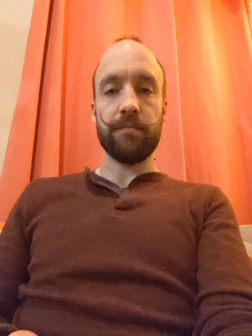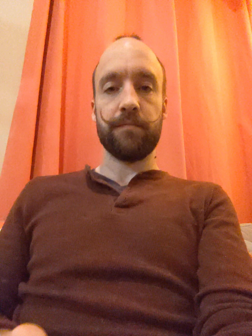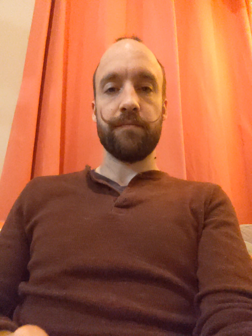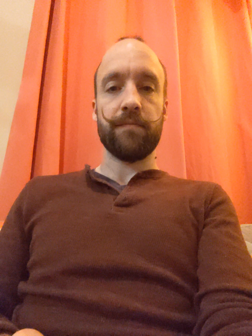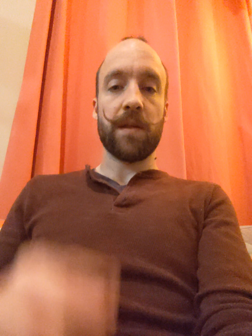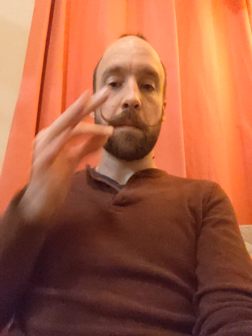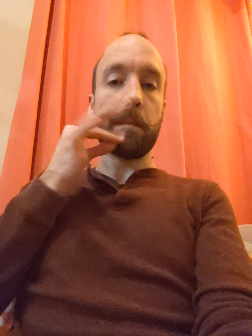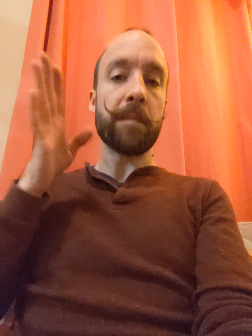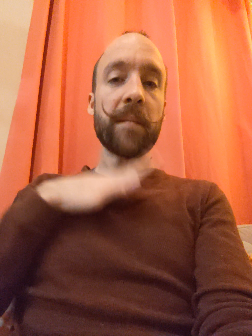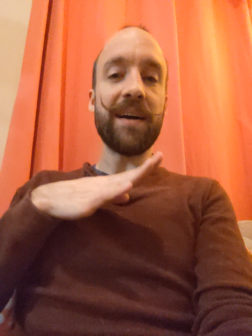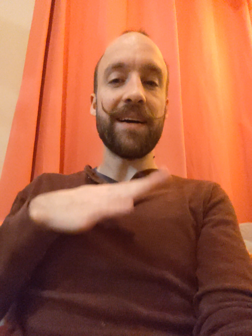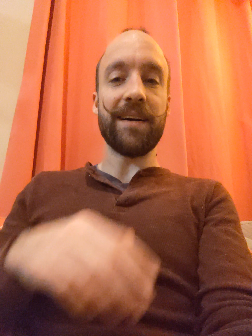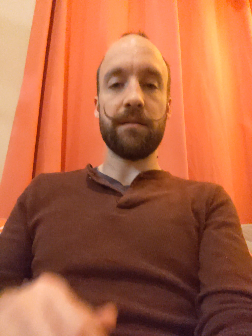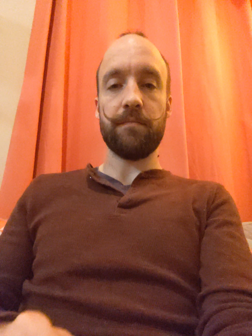bee